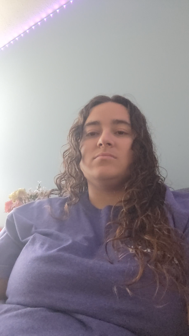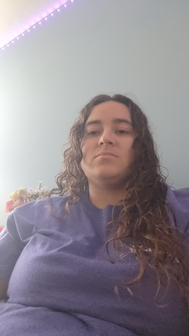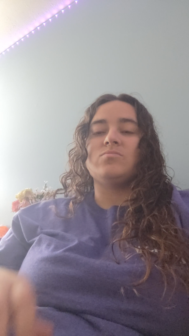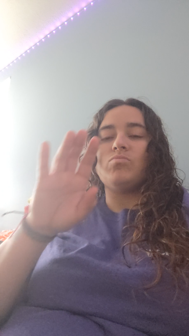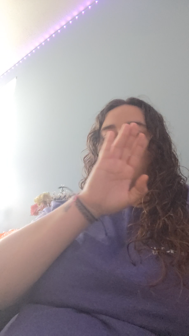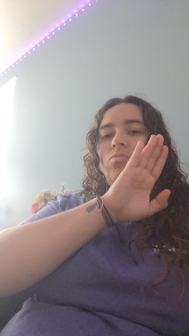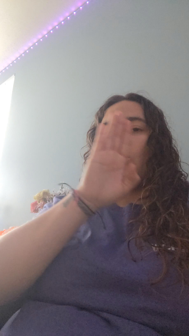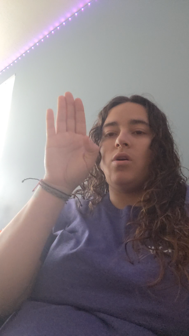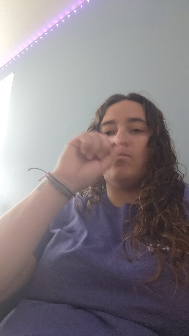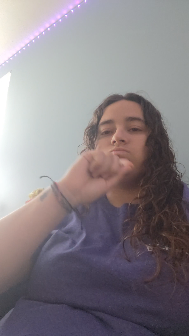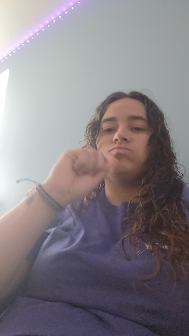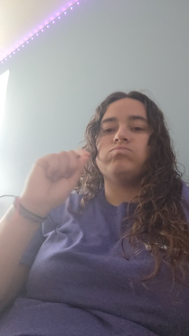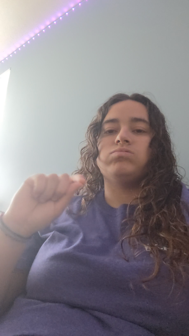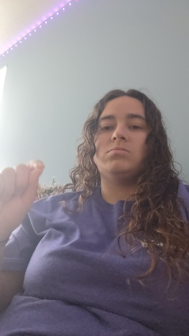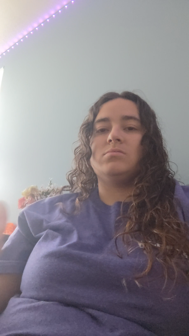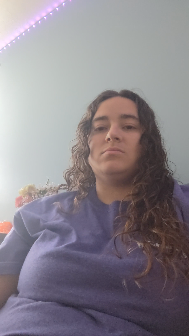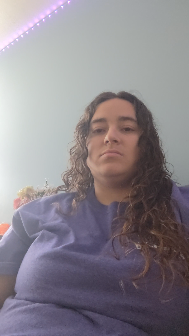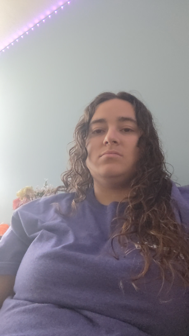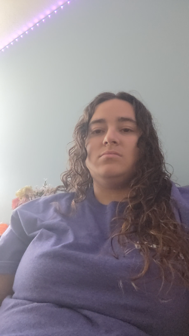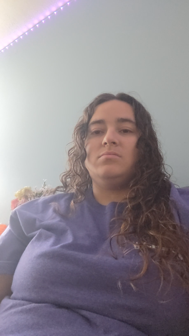chalk